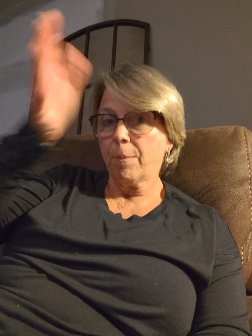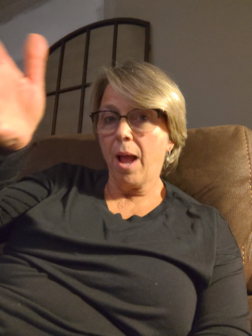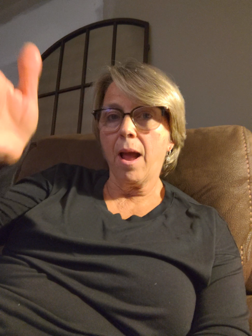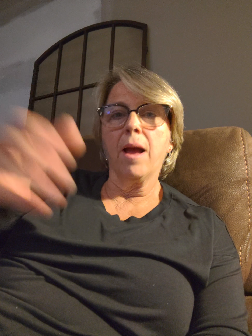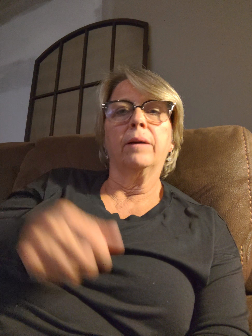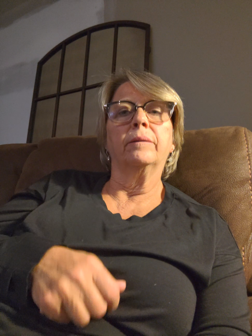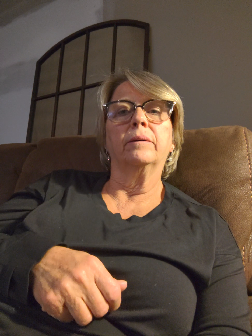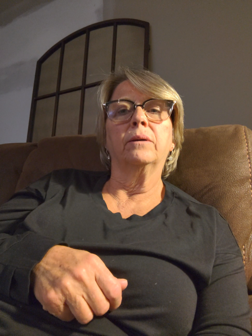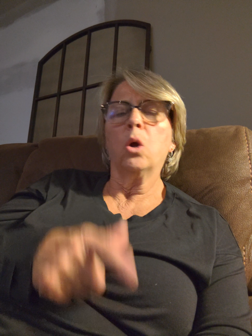grandpa